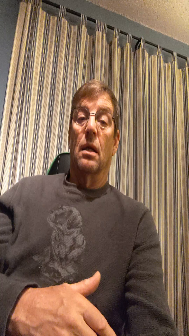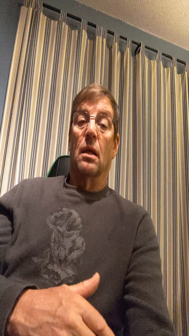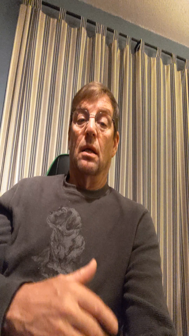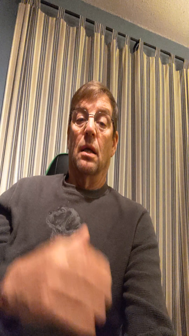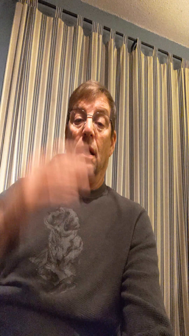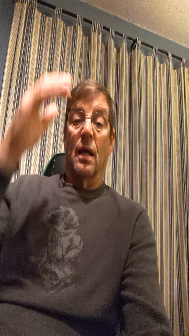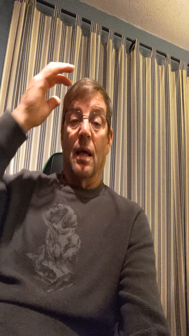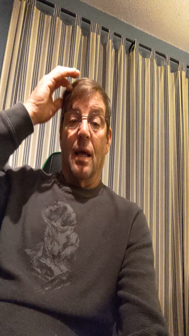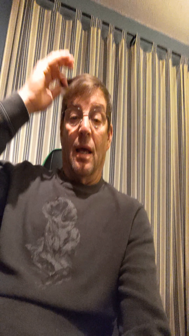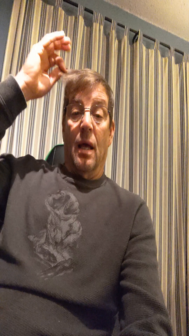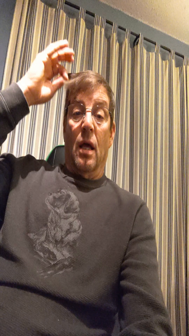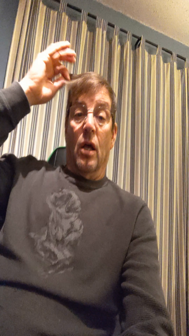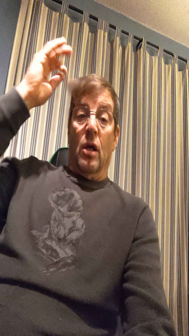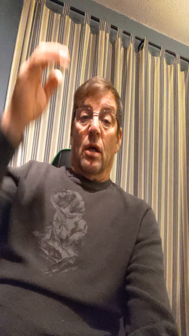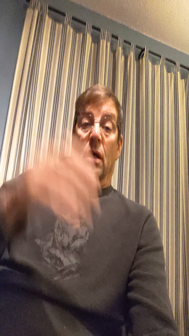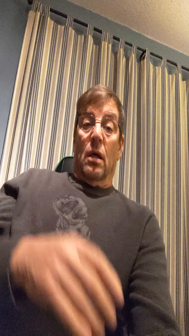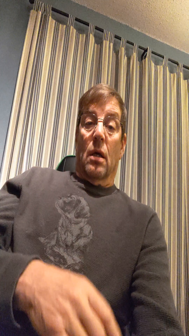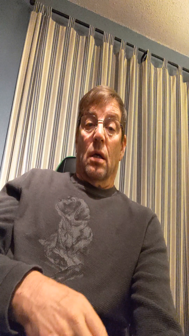hair